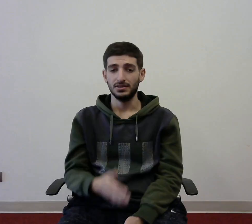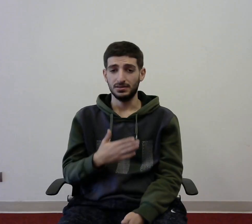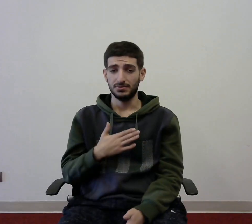mən